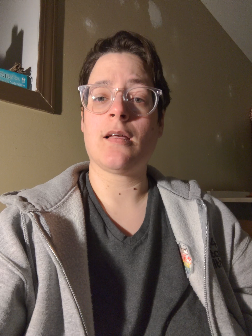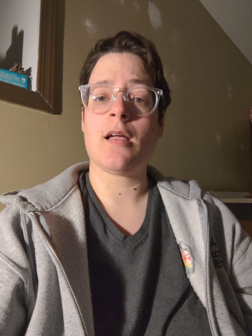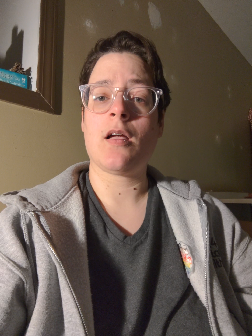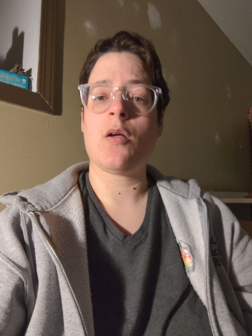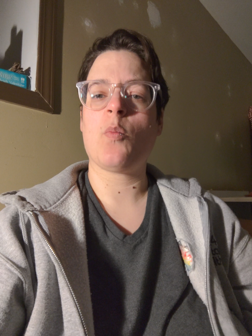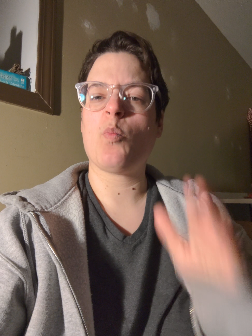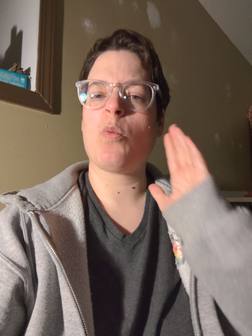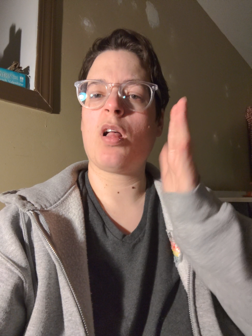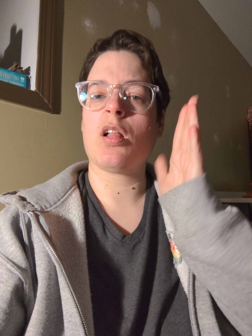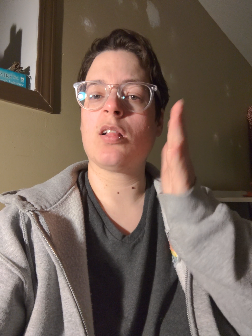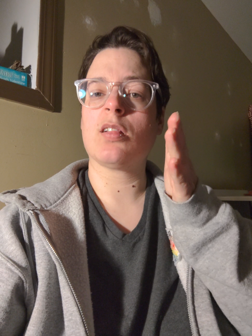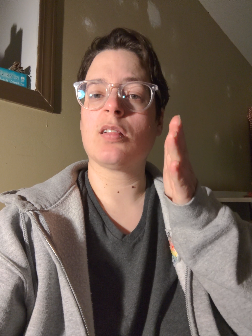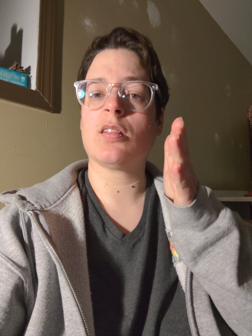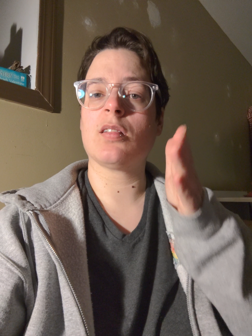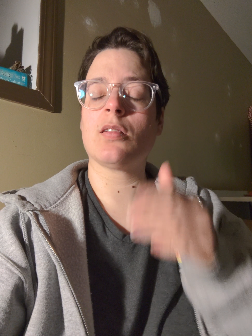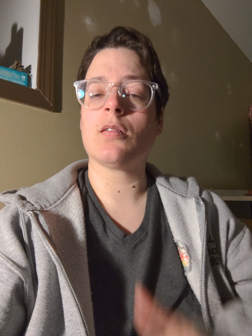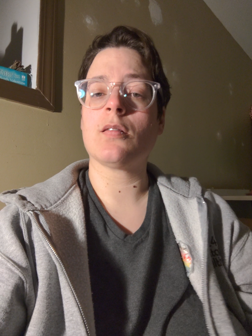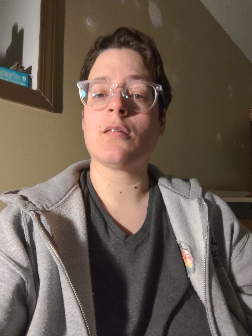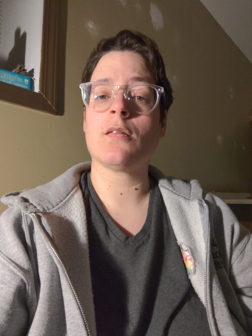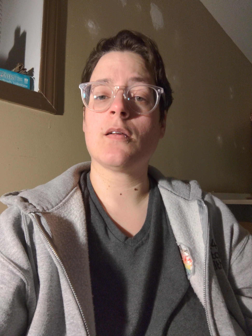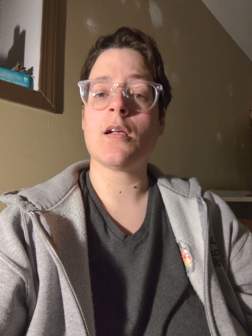will